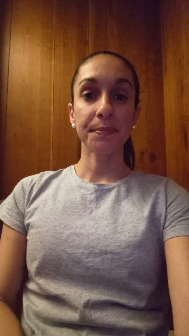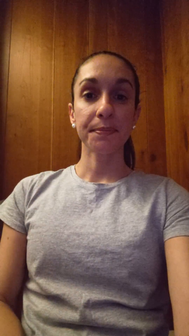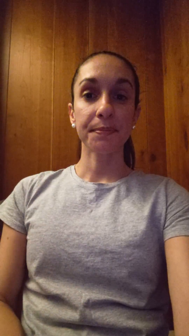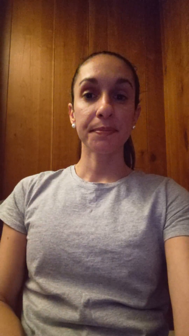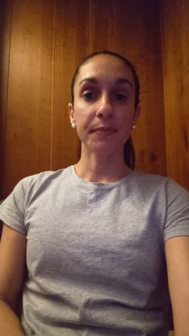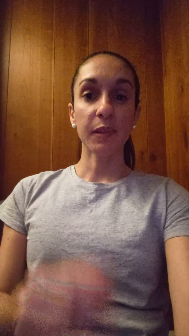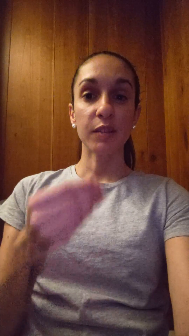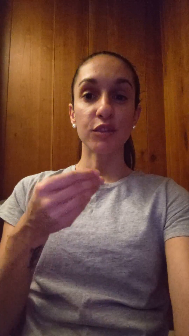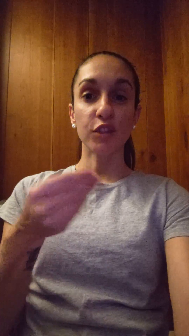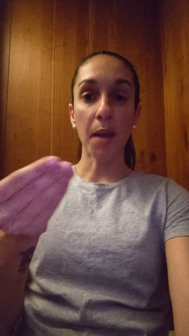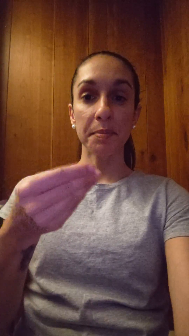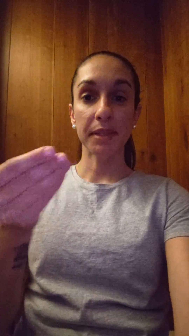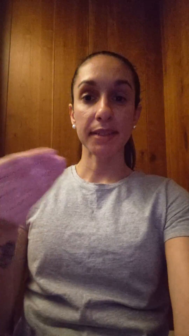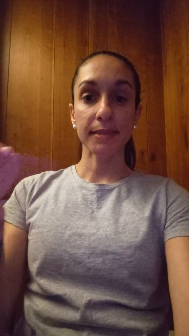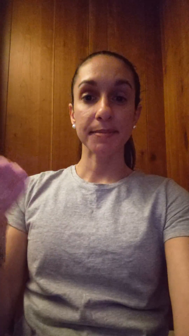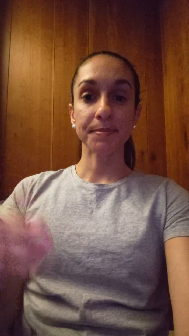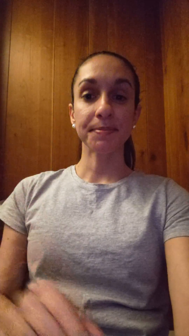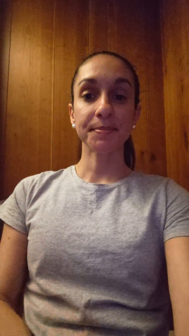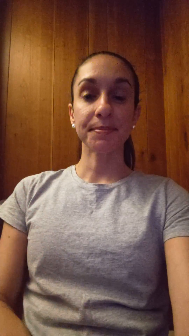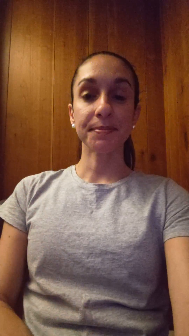shopping